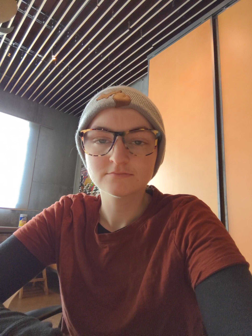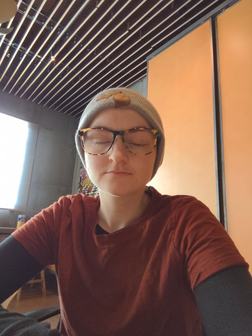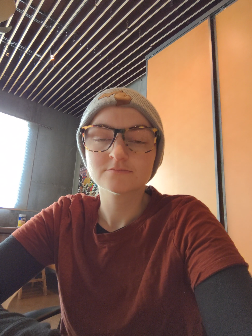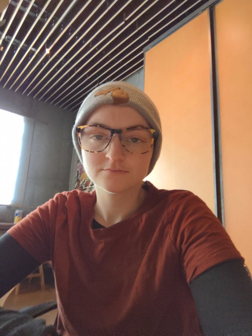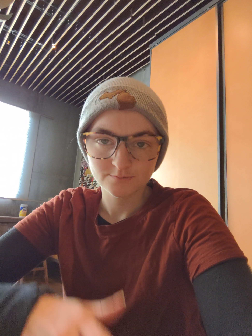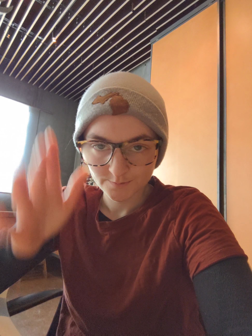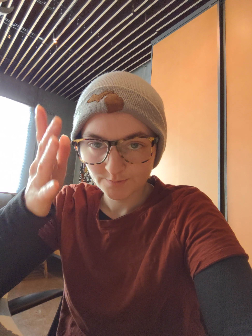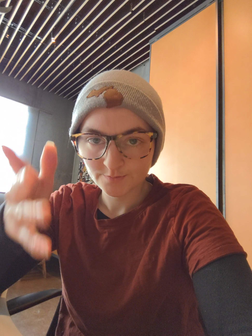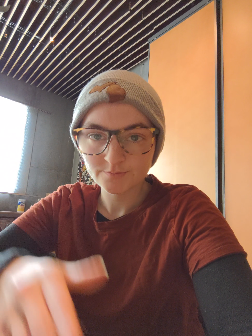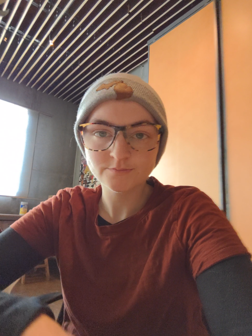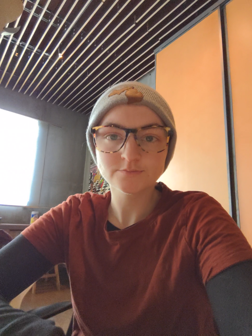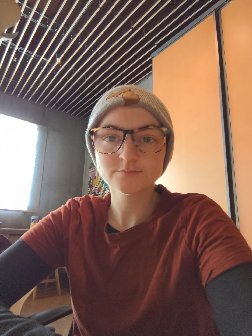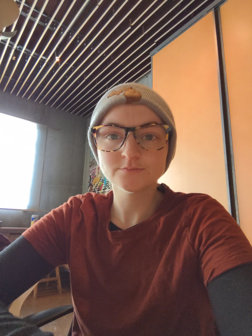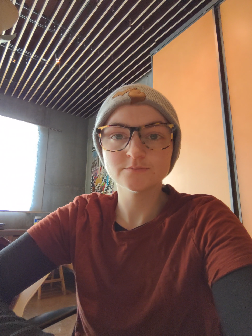grandpa